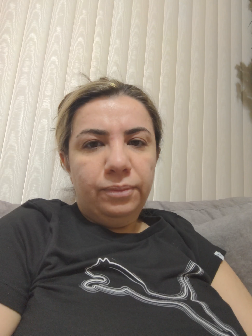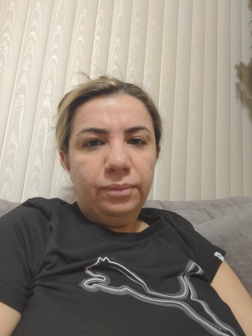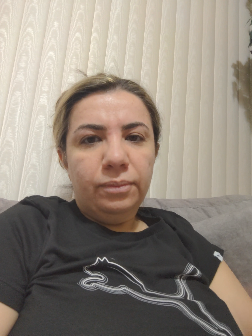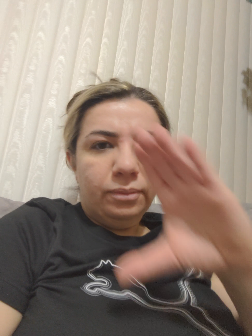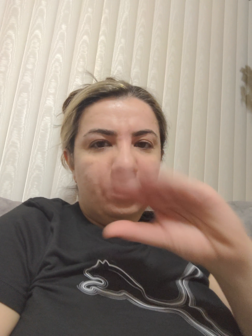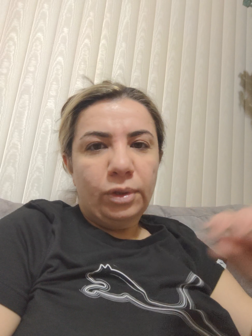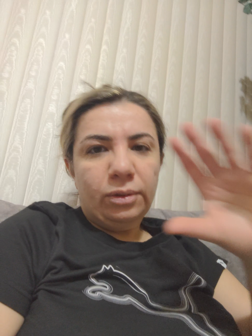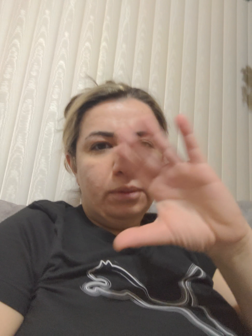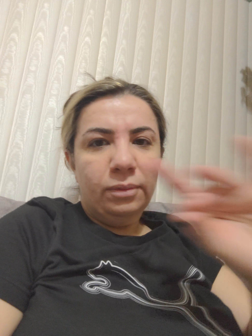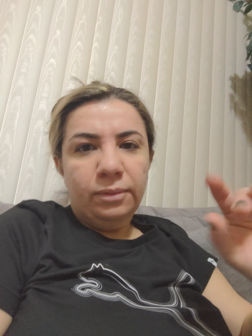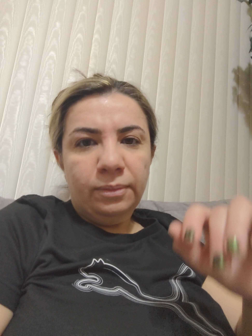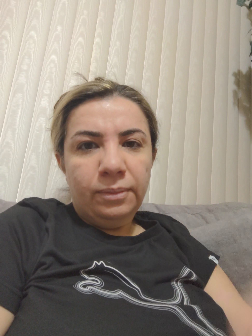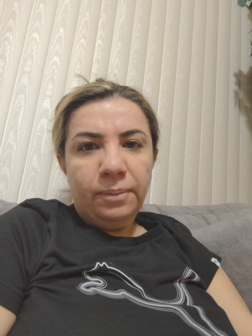story